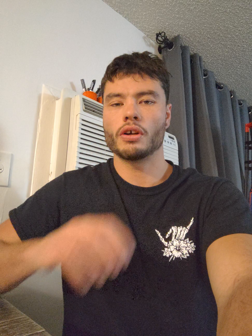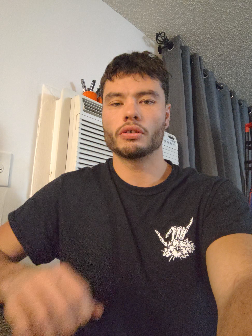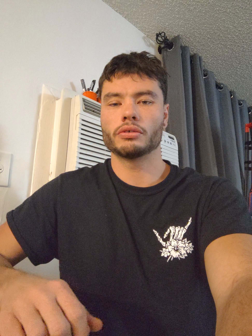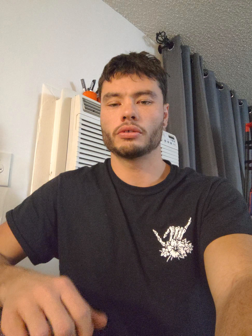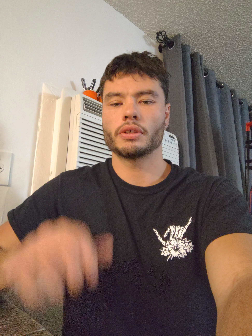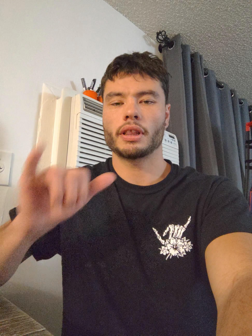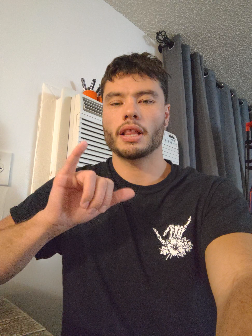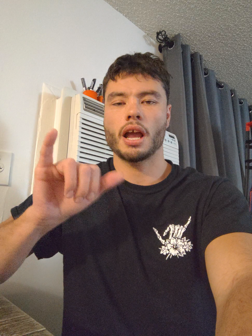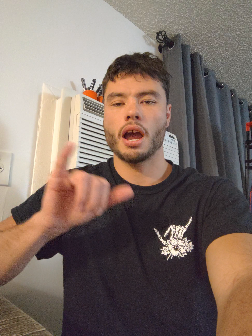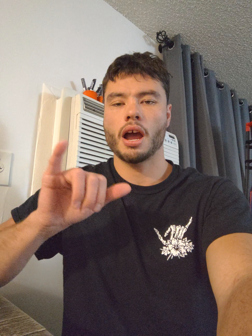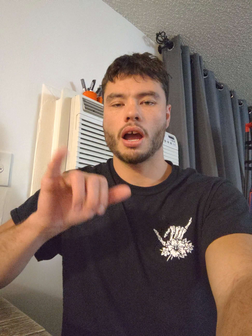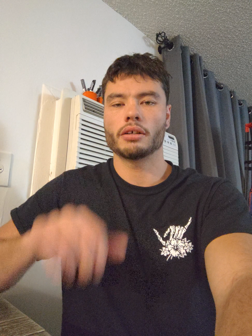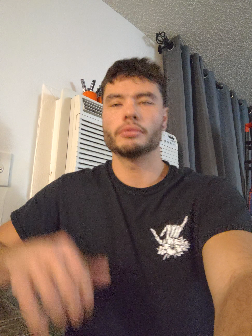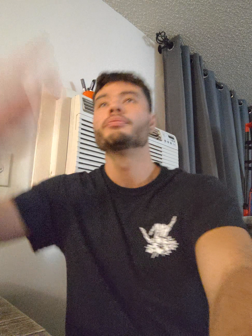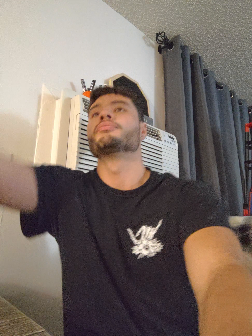like